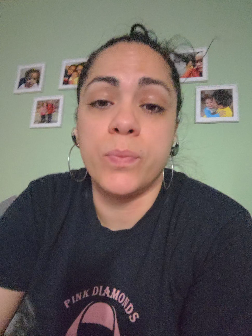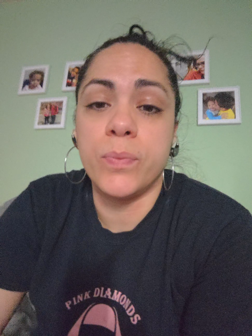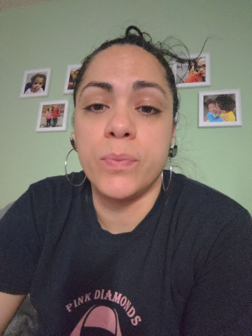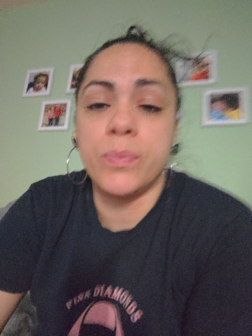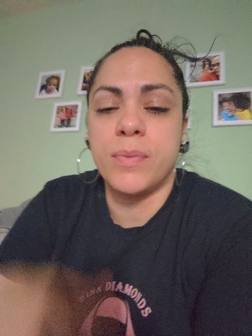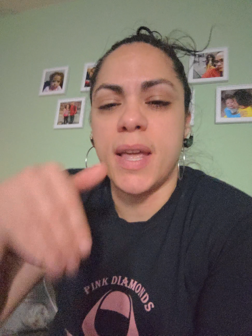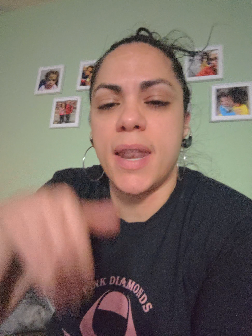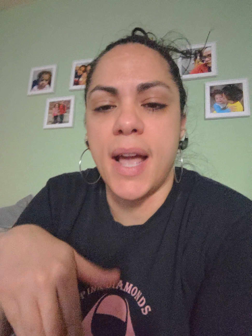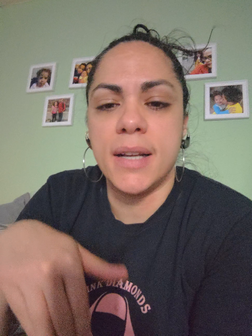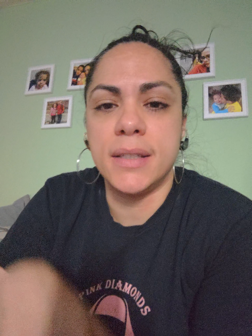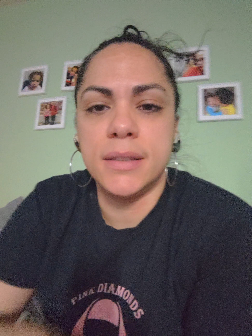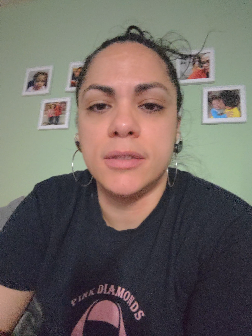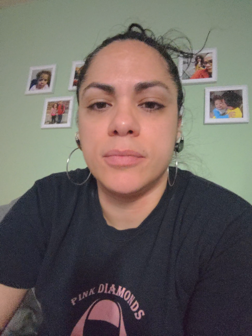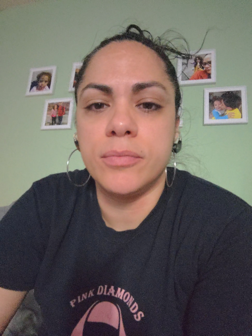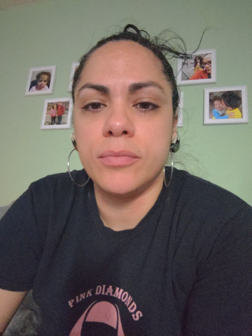night